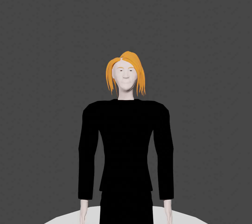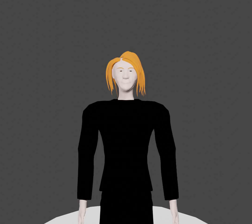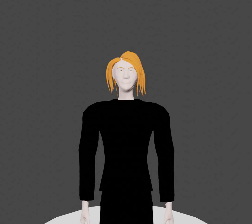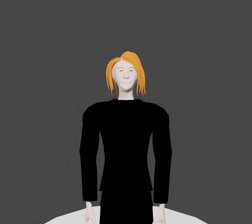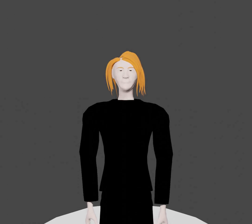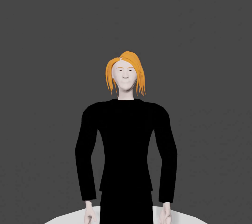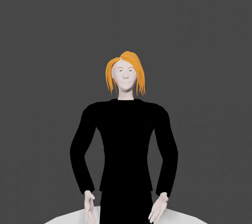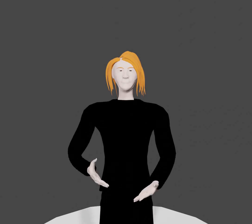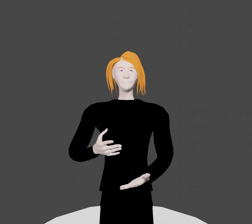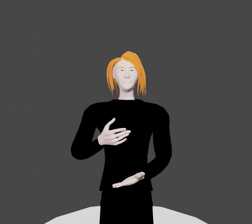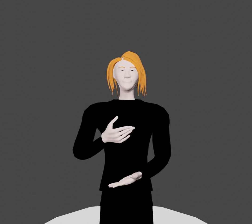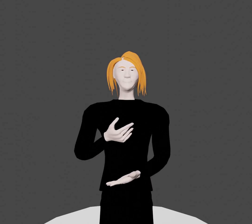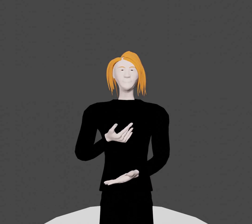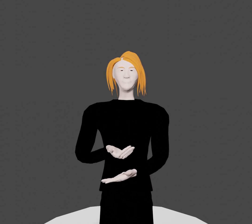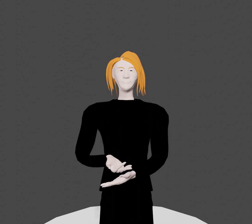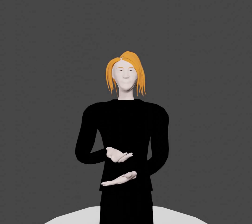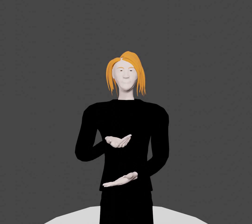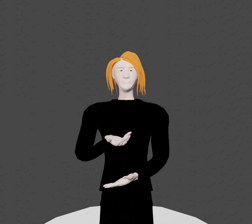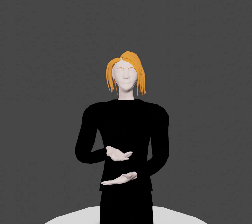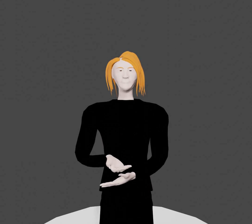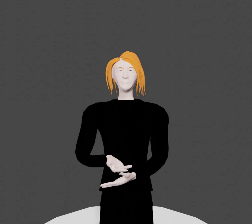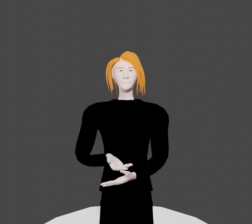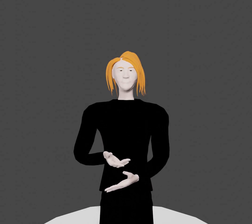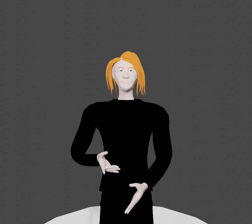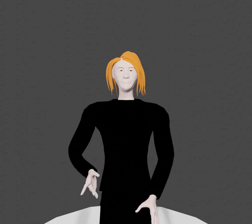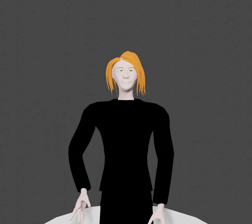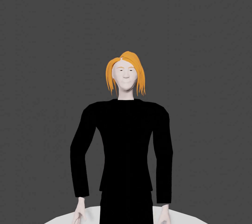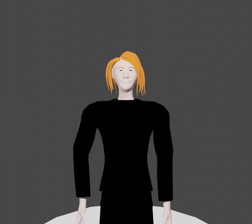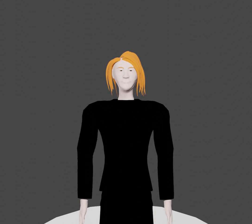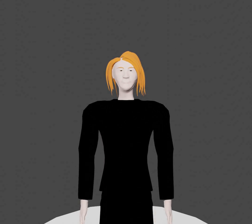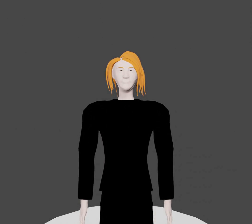Asset Finance